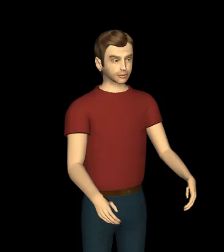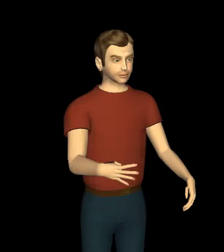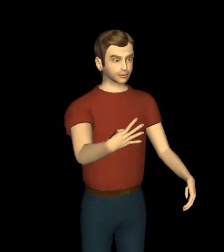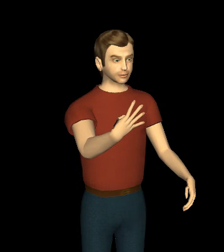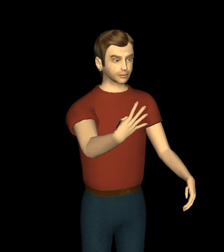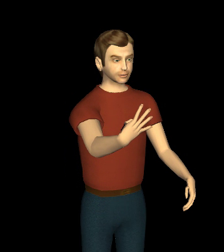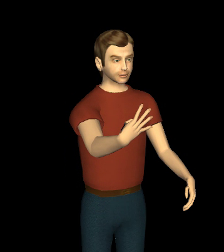4